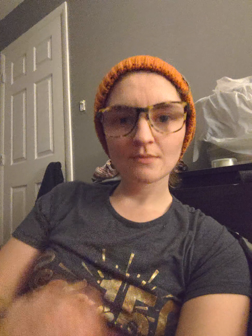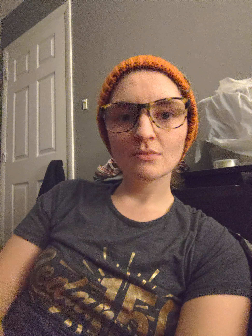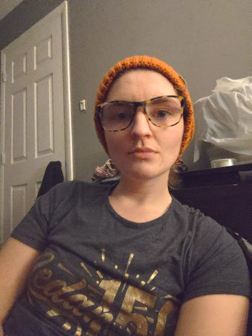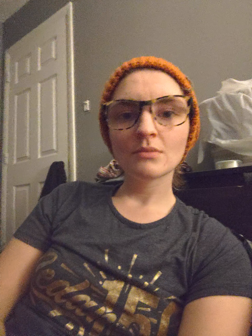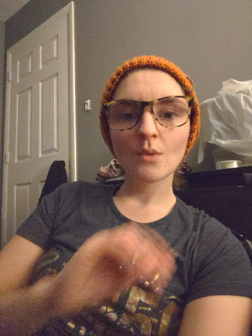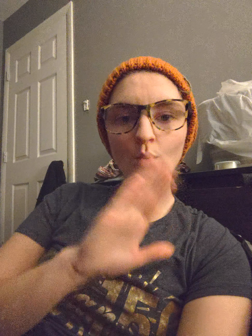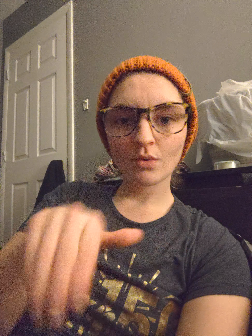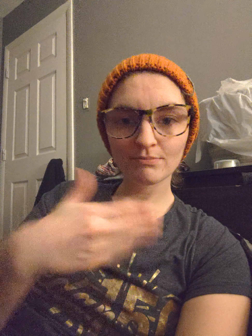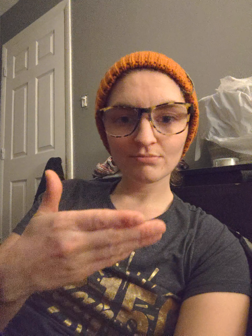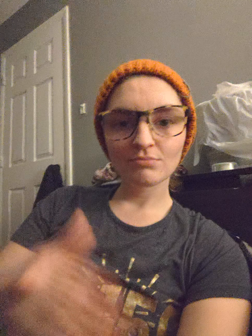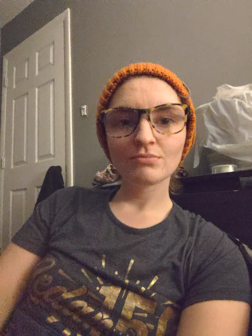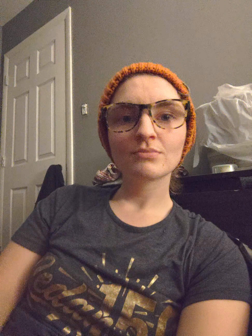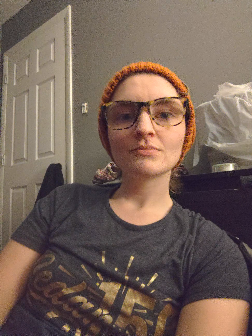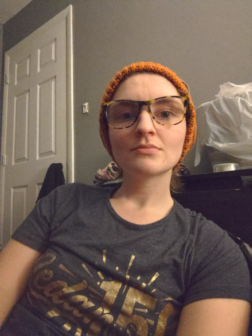all